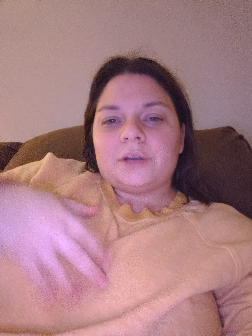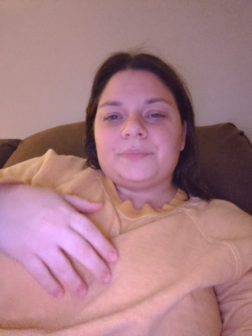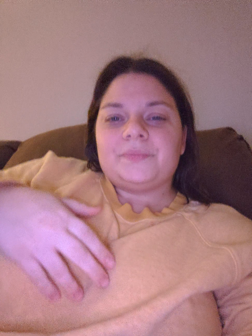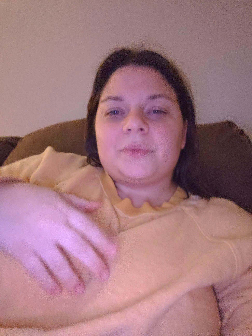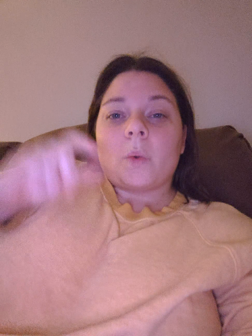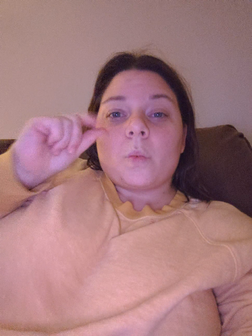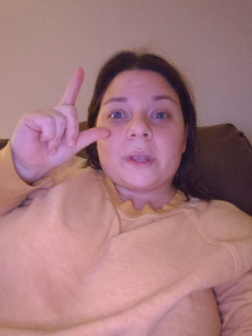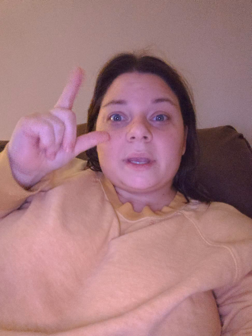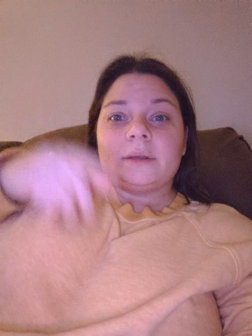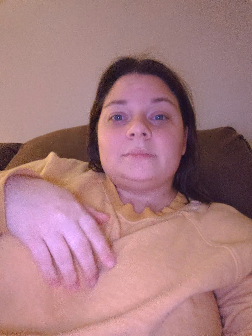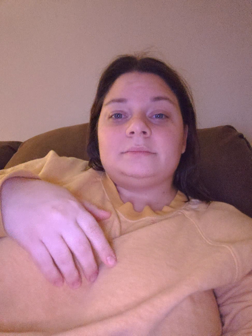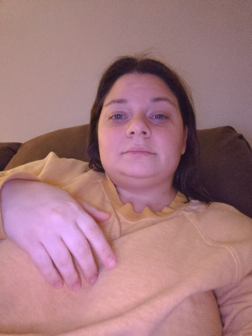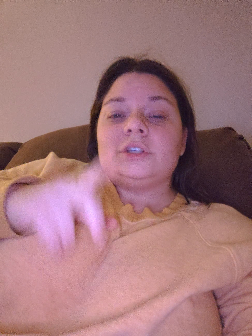wake